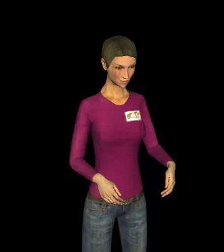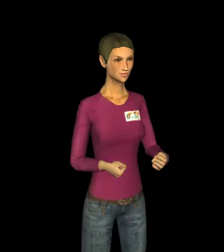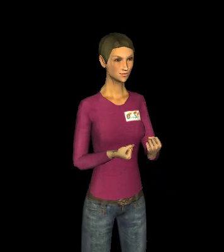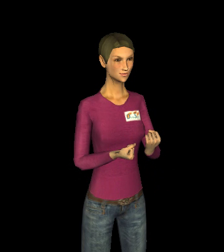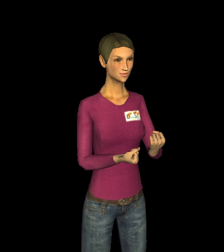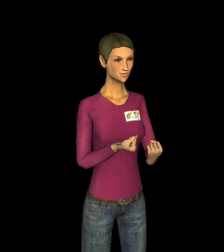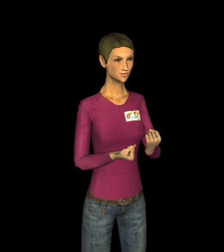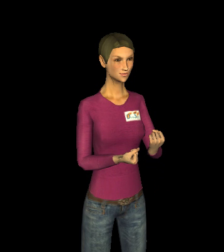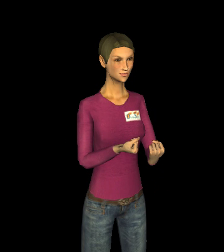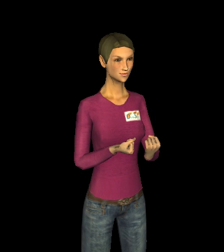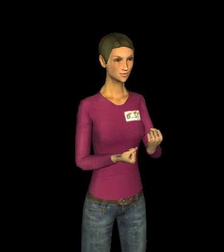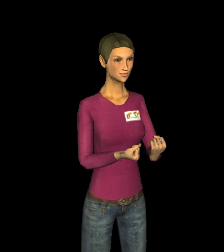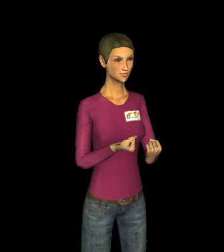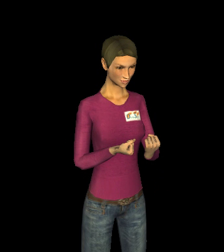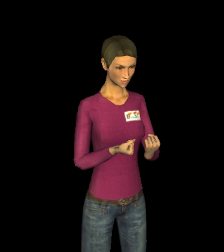يعاني